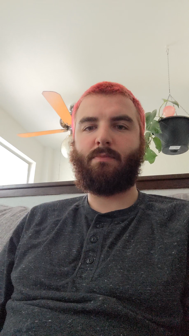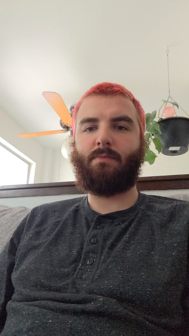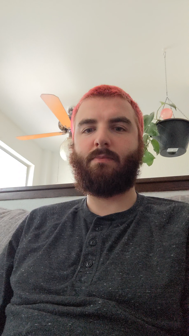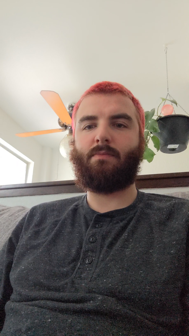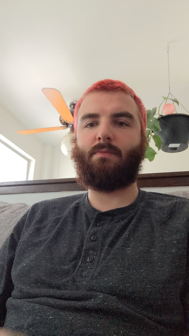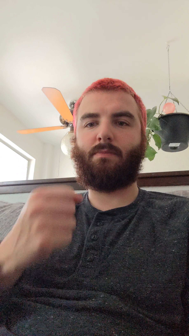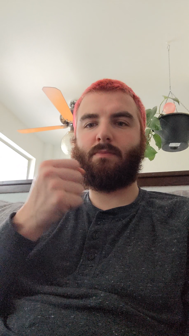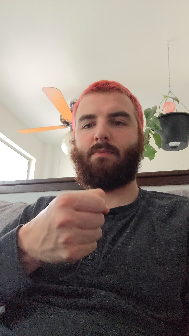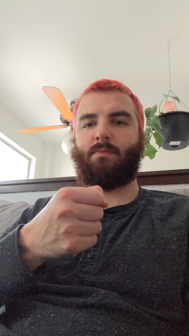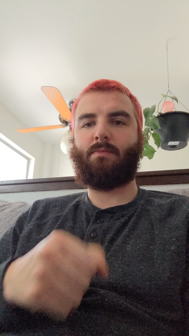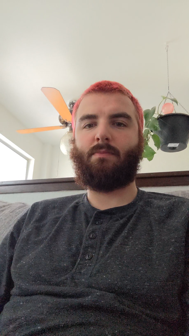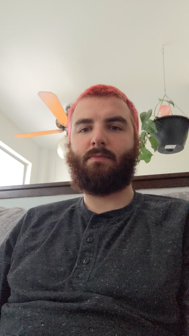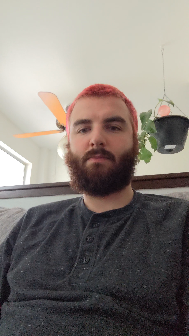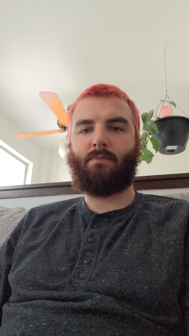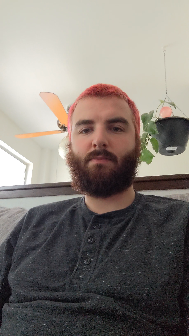hit